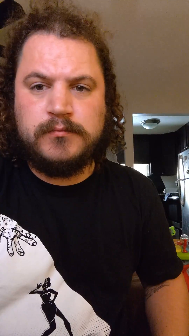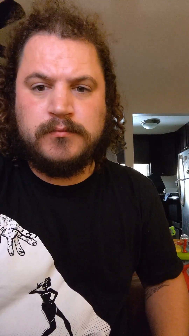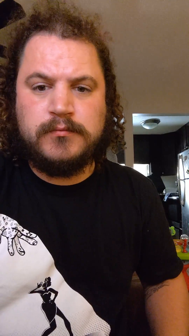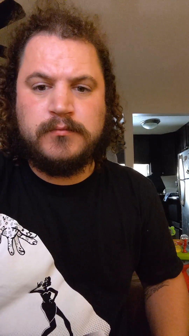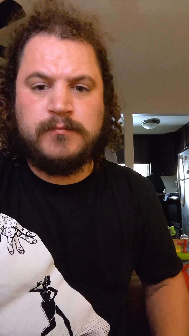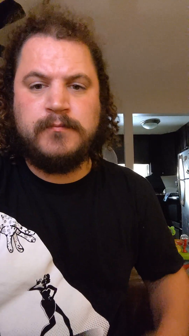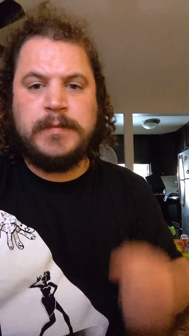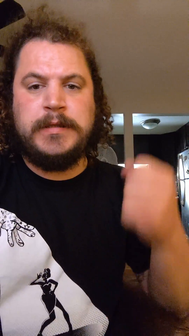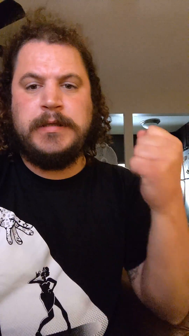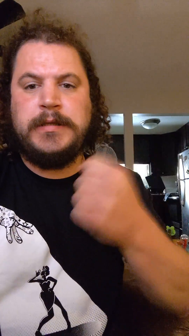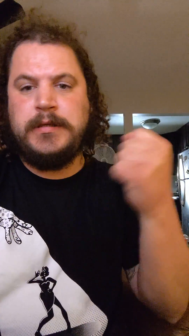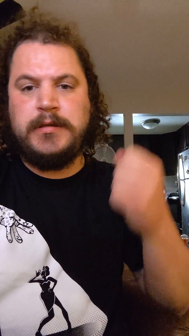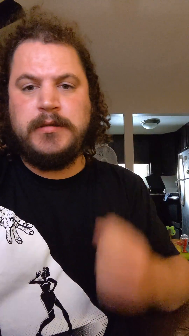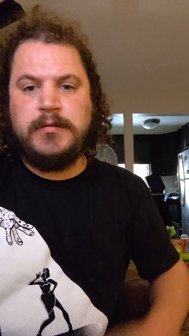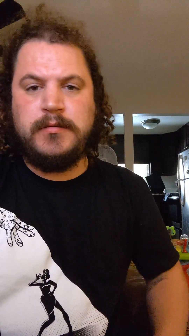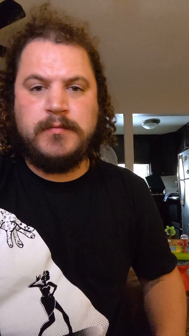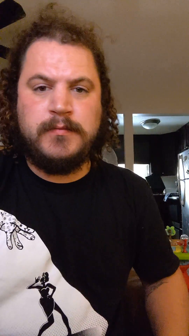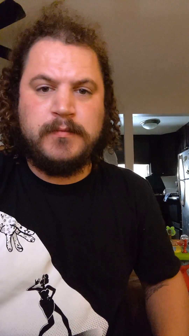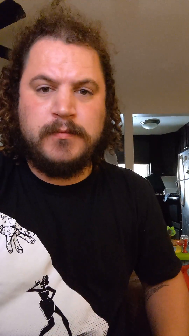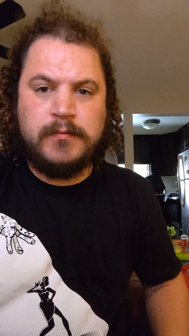hit